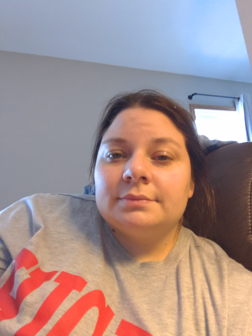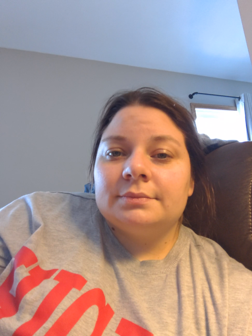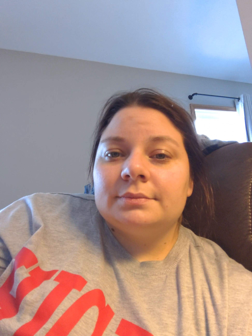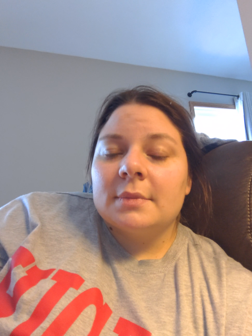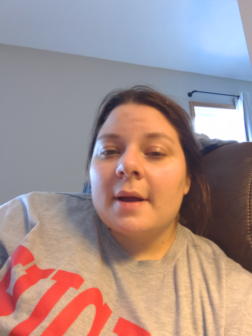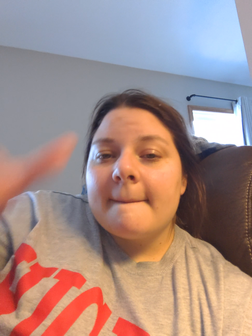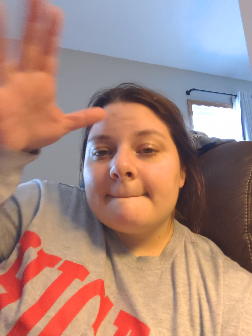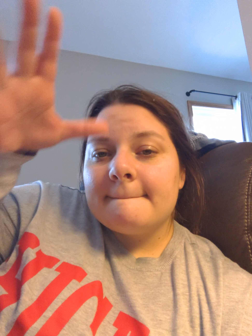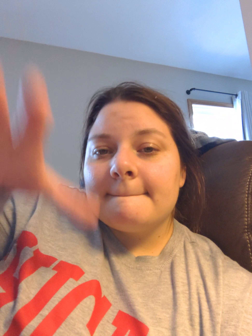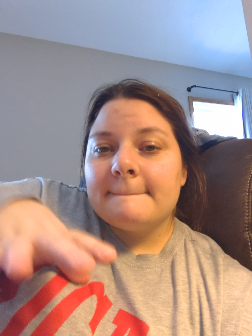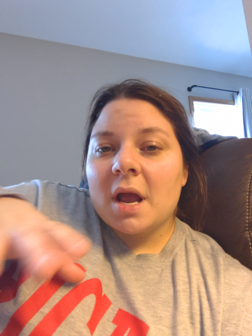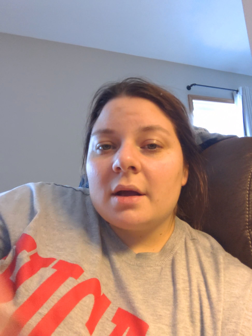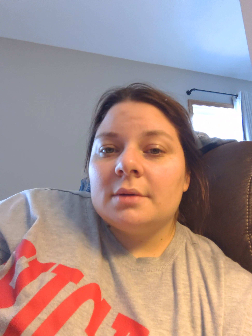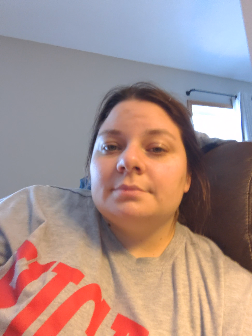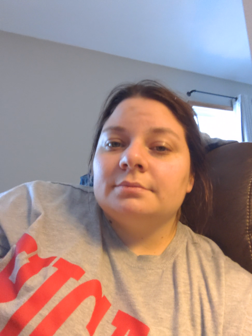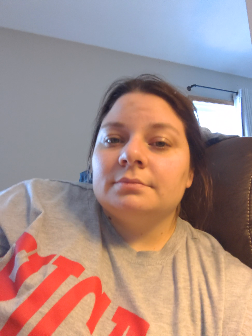man